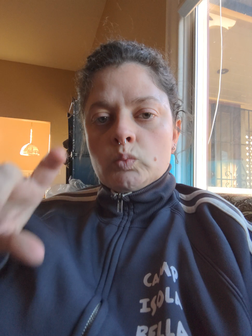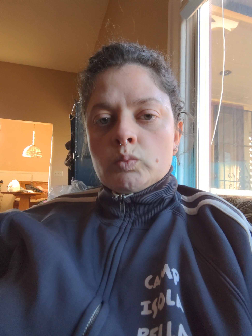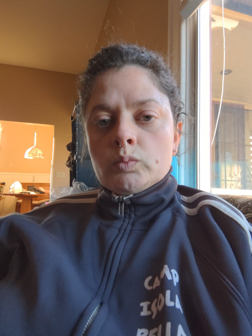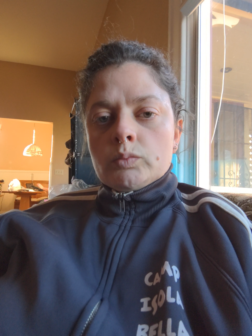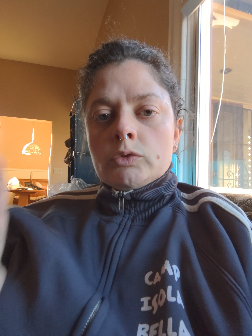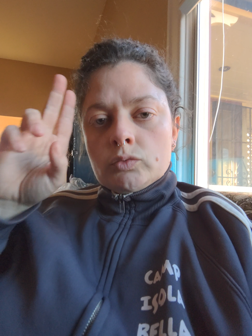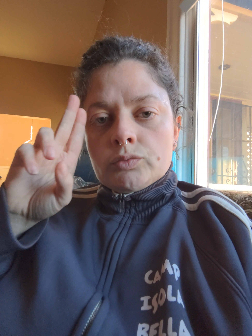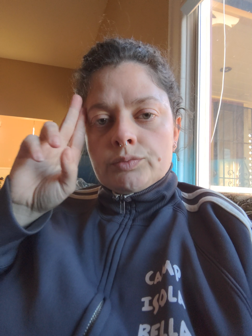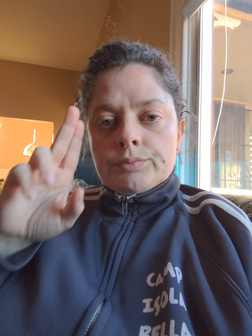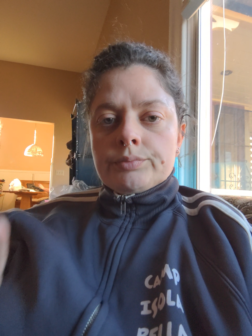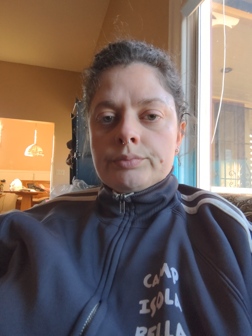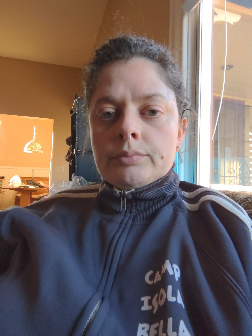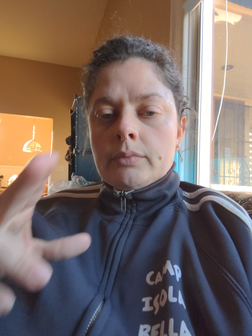uncle